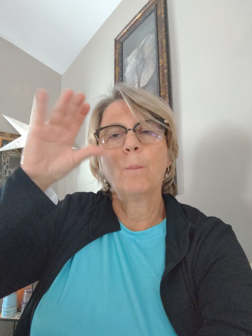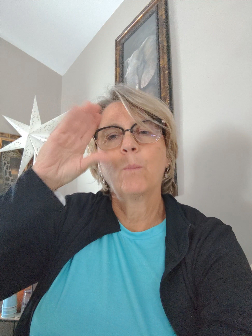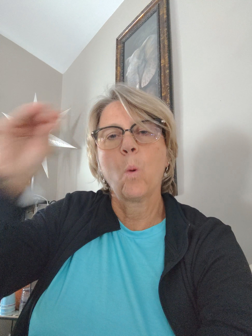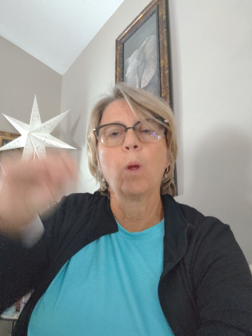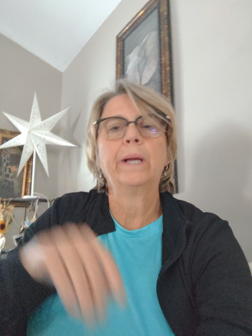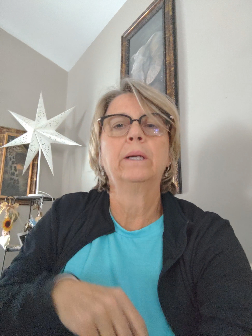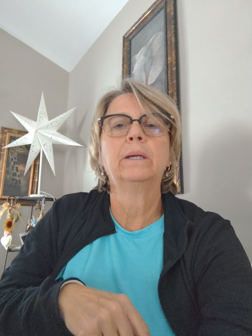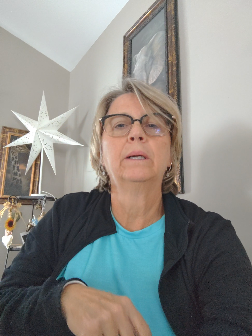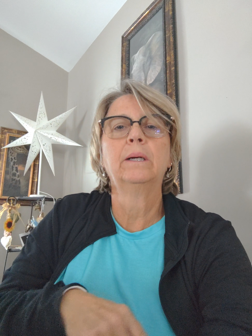cowboy